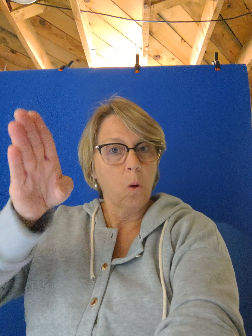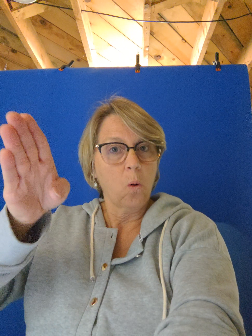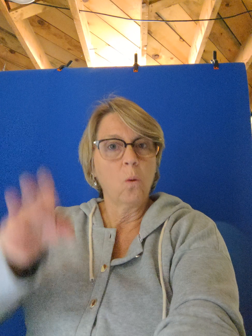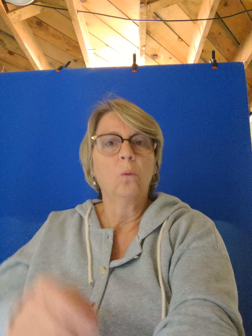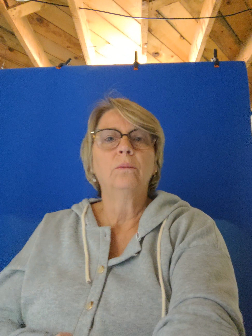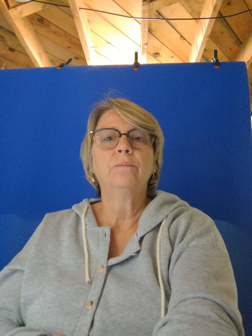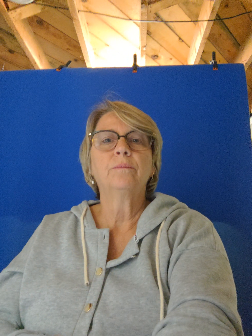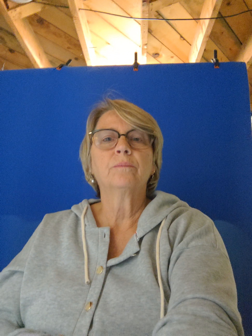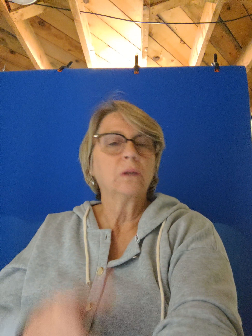hello